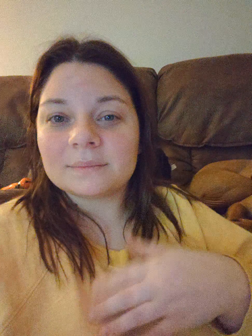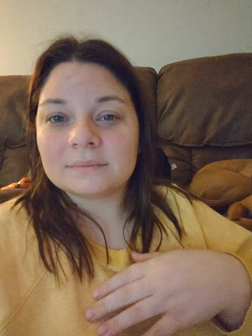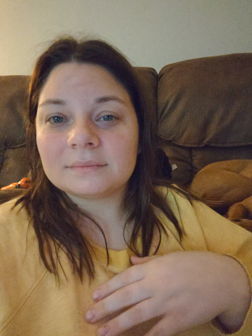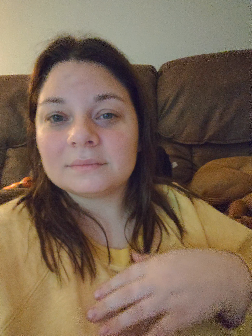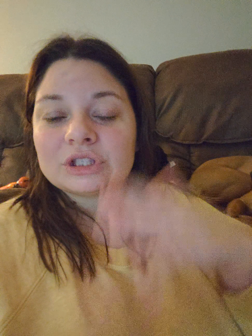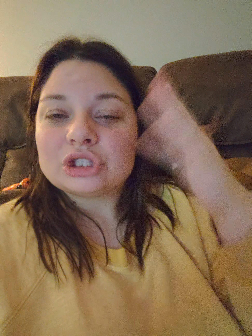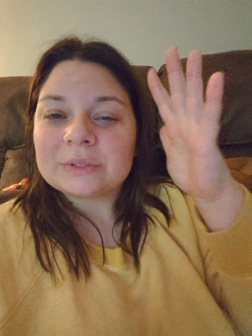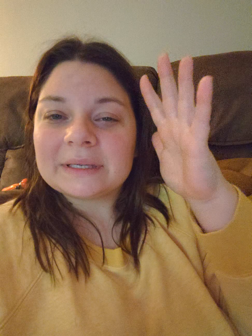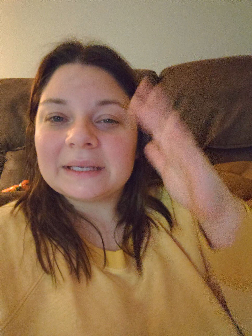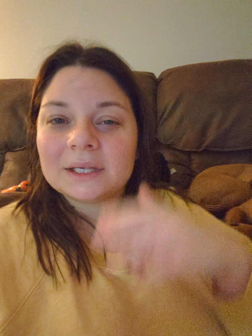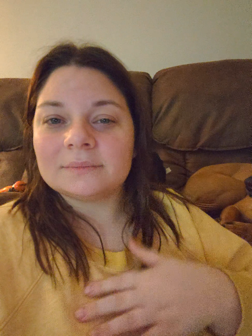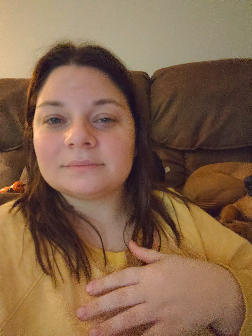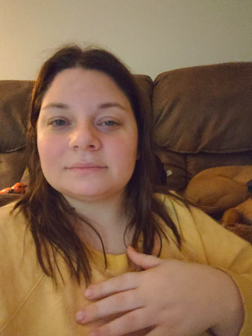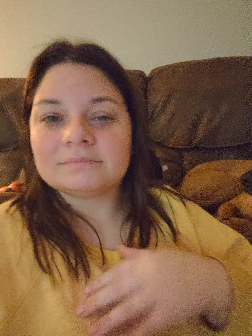tree